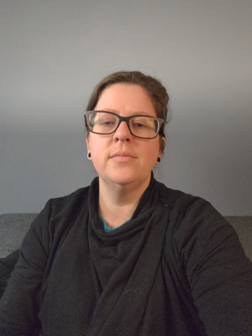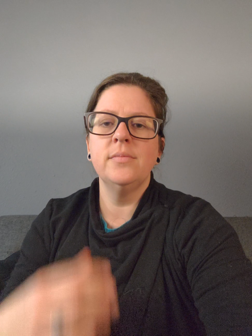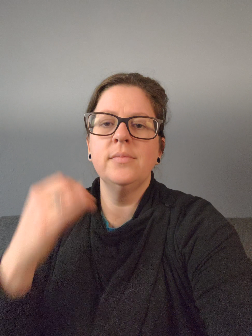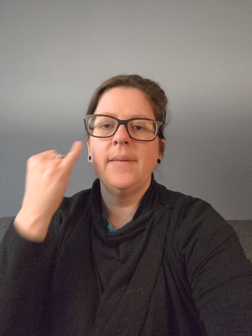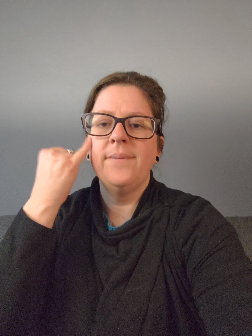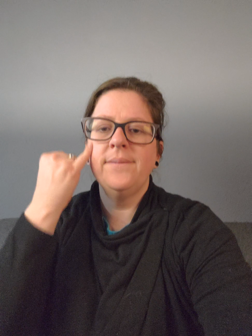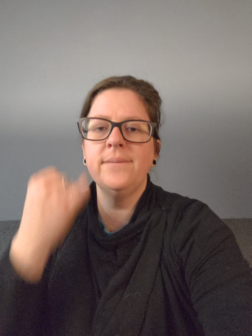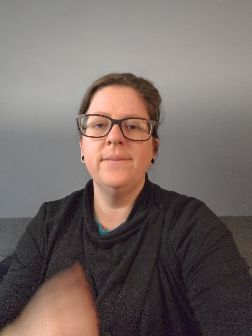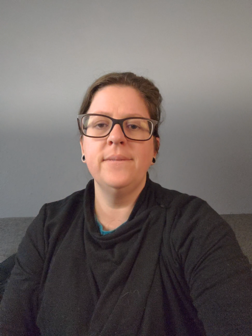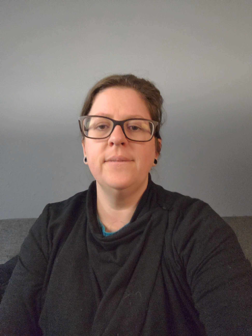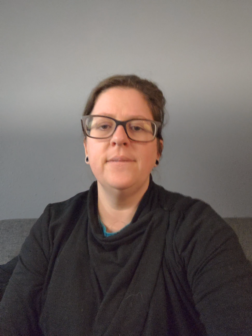if